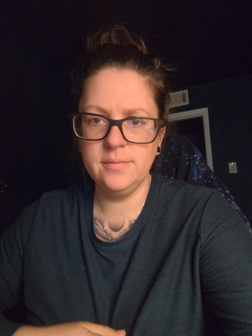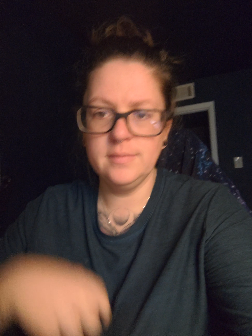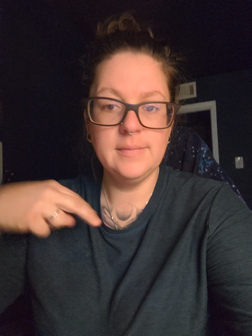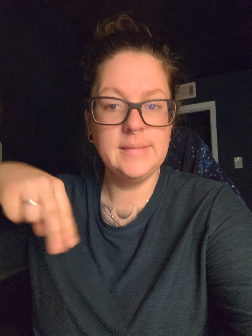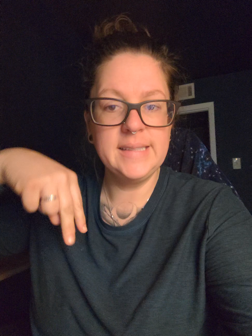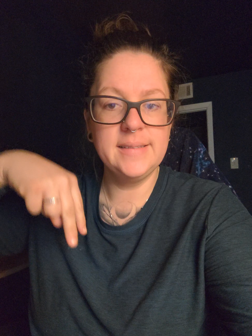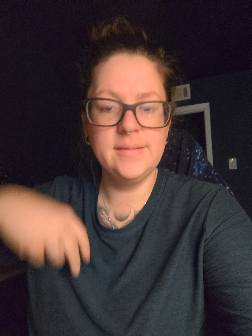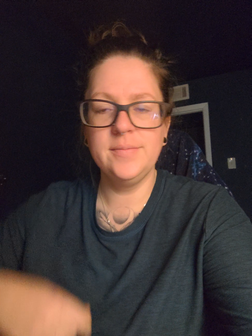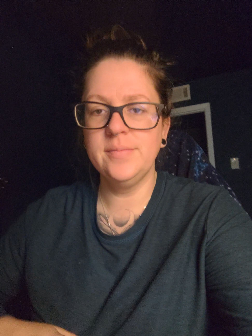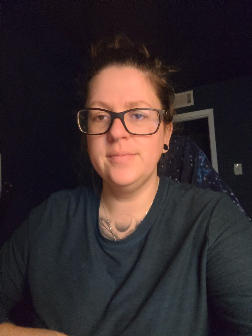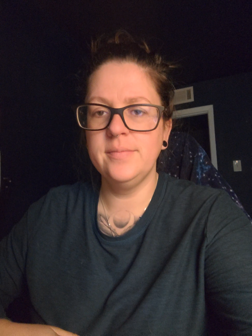dance